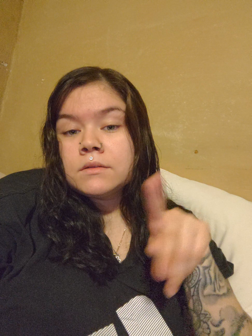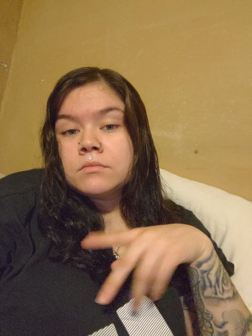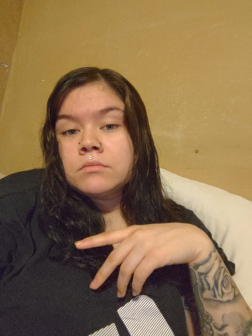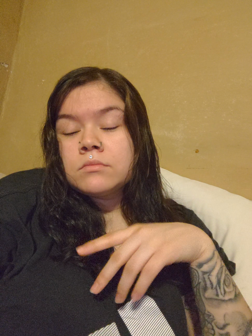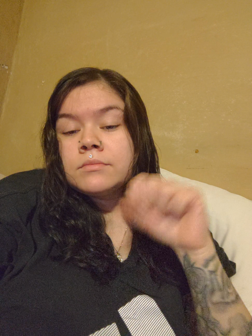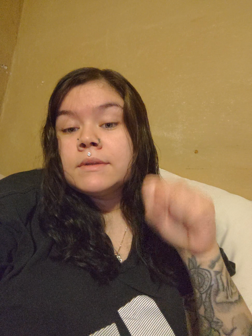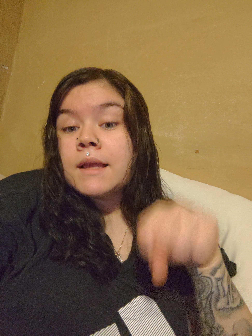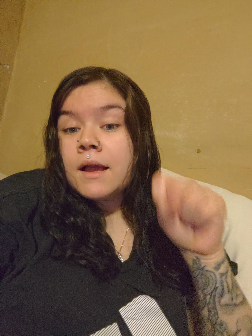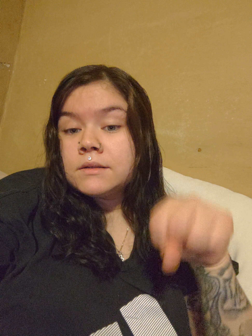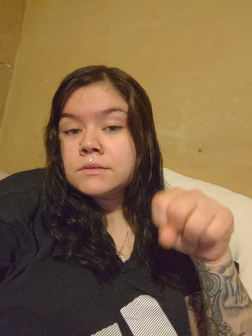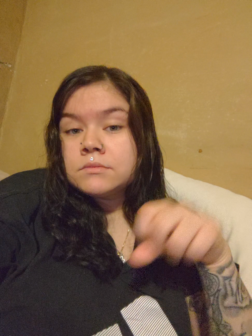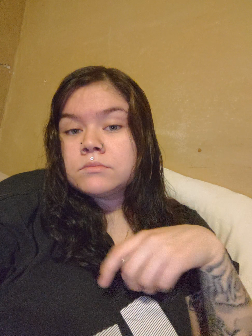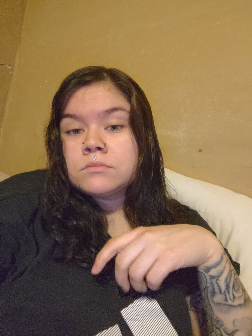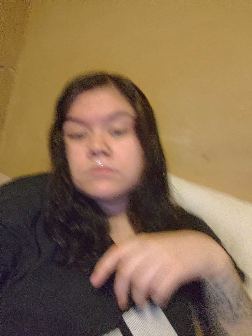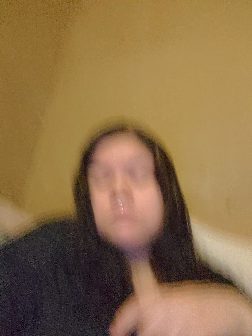yes